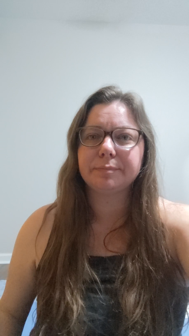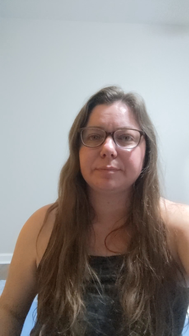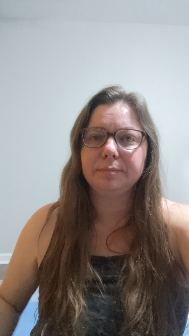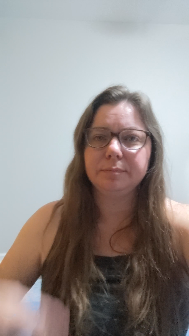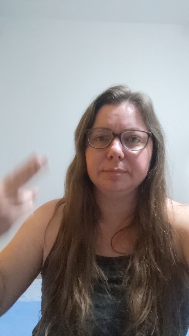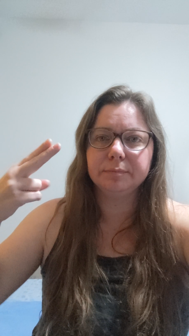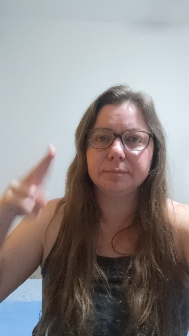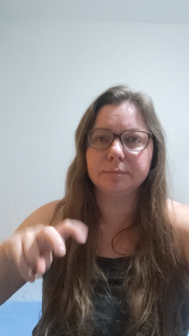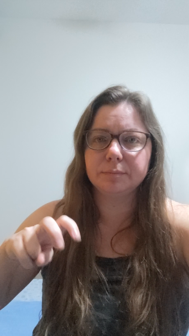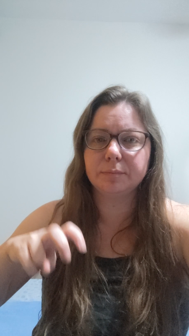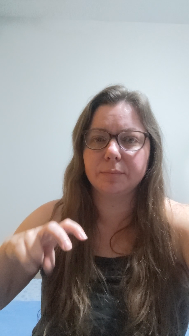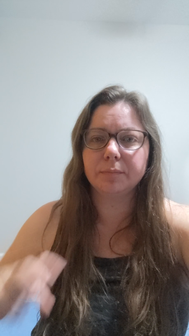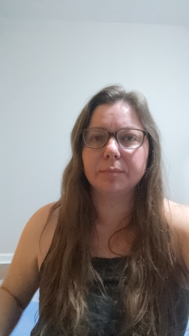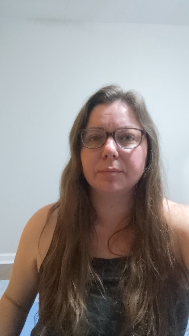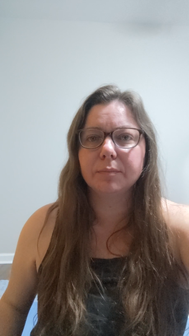high chair